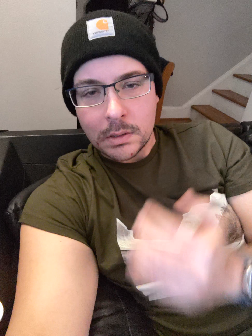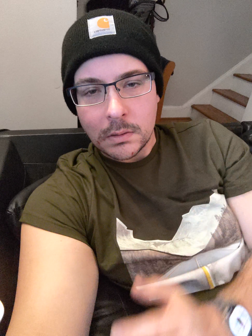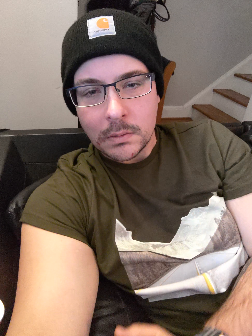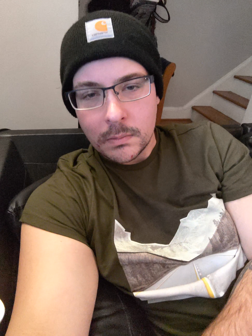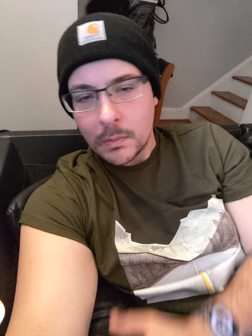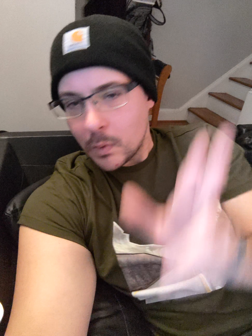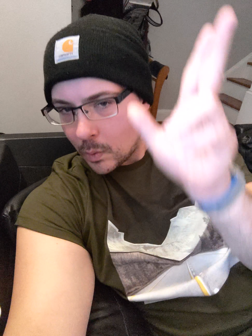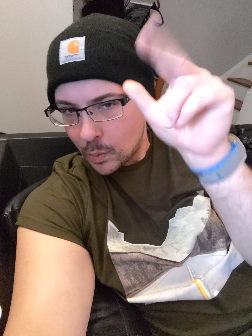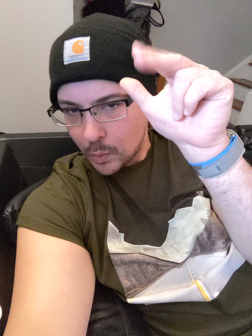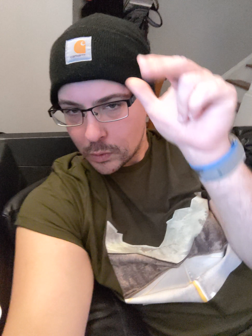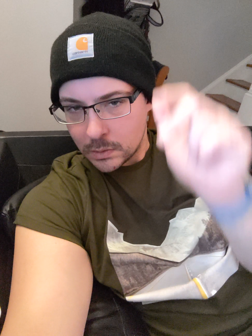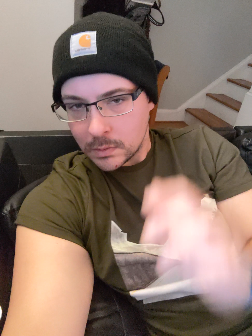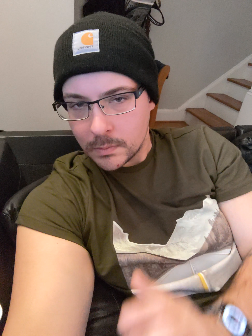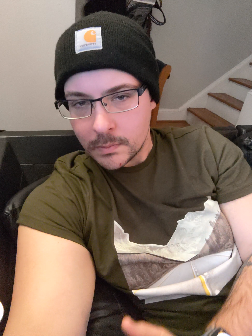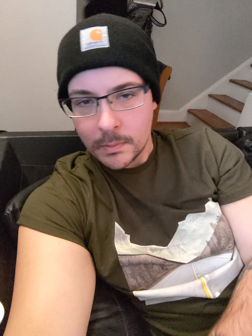horse